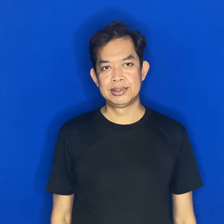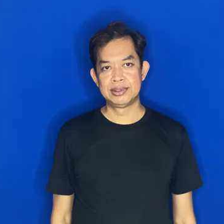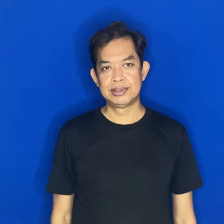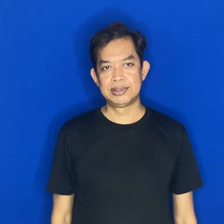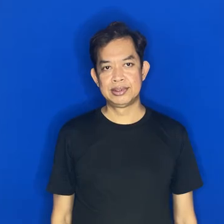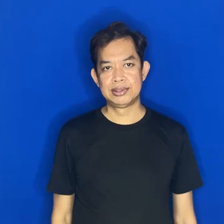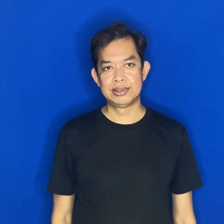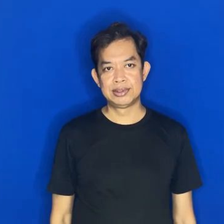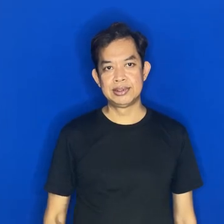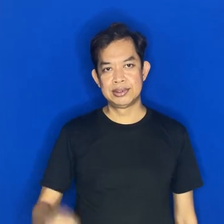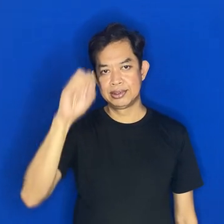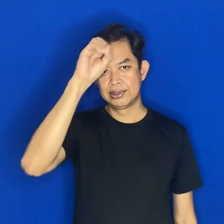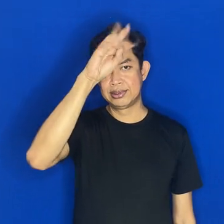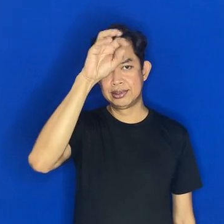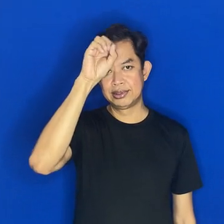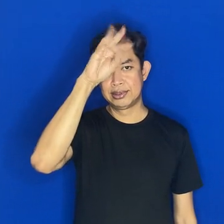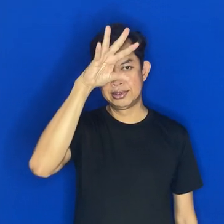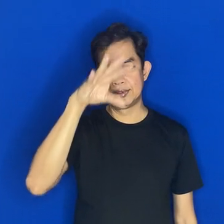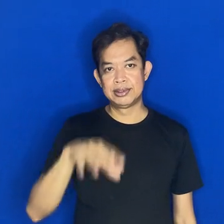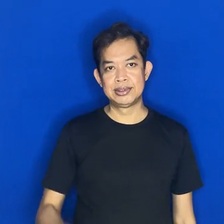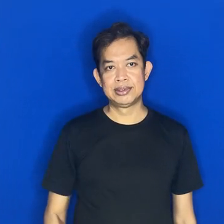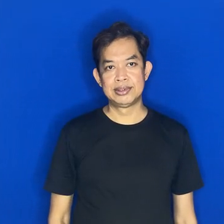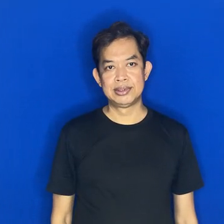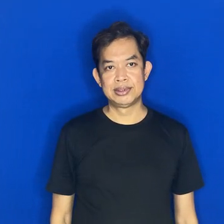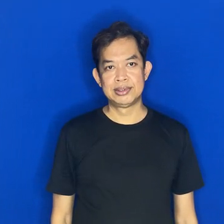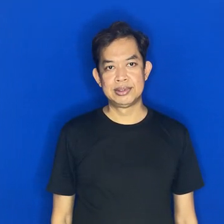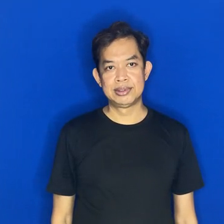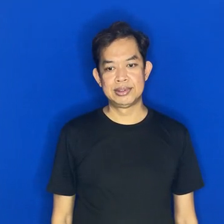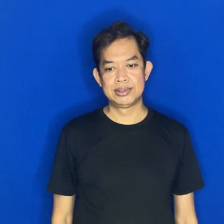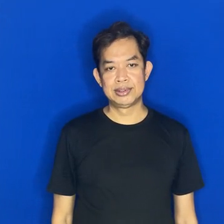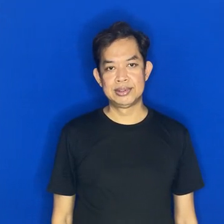grandfather